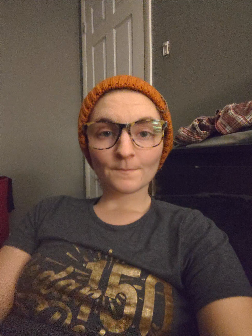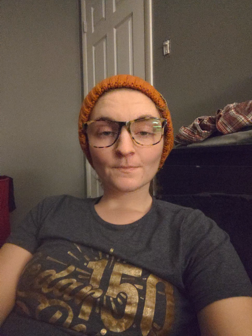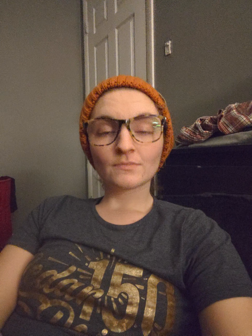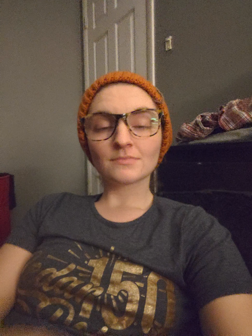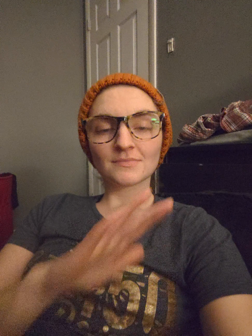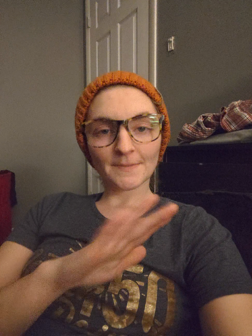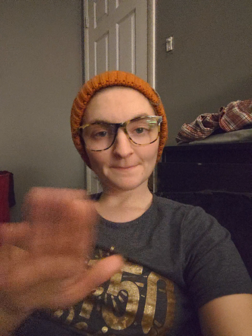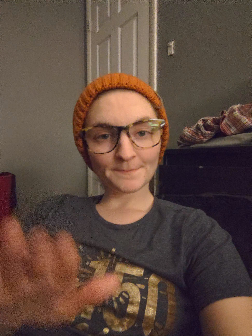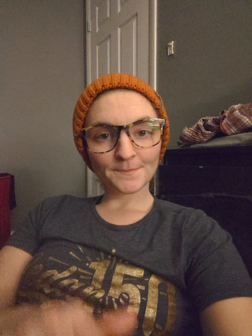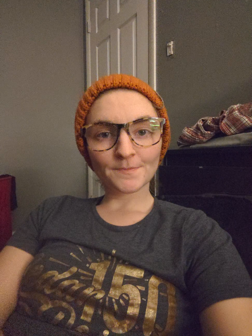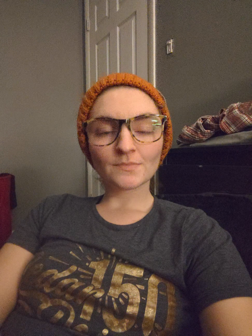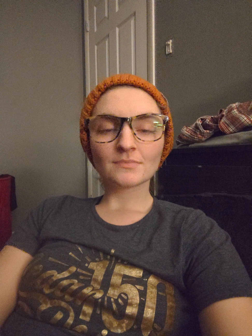clean